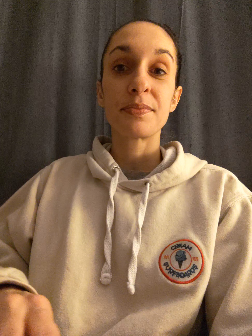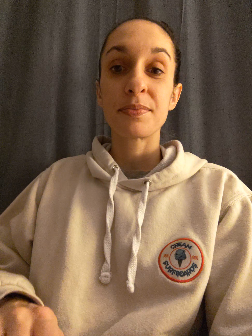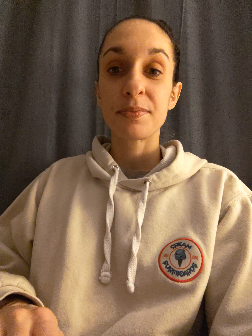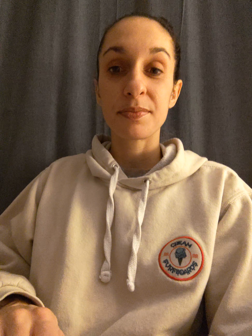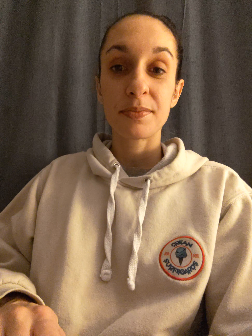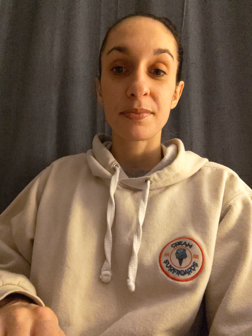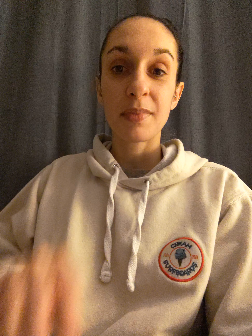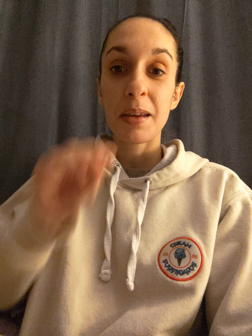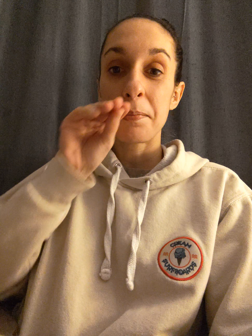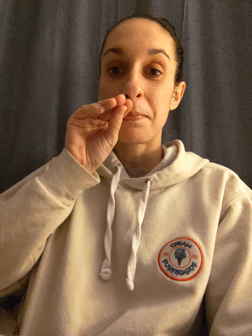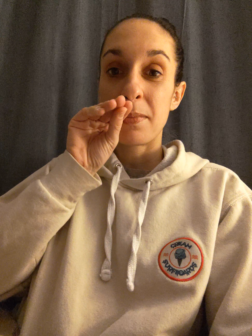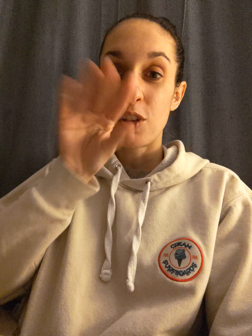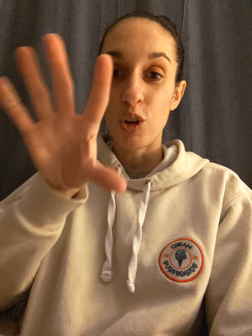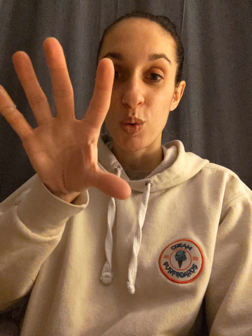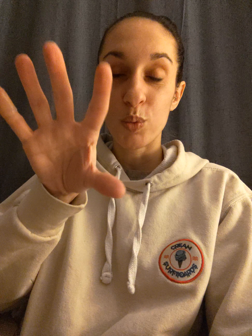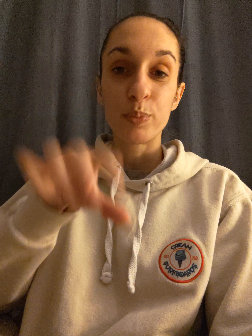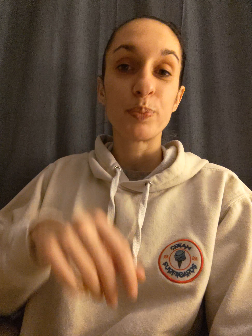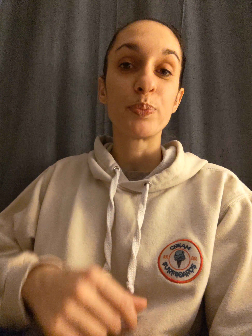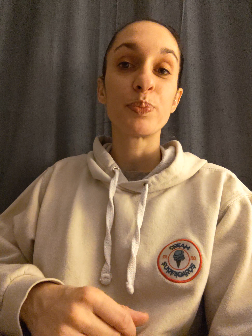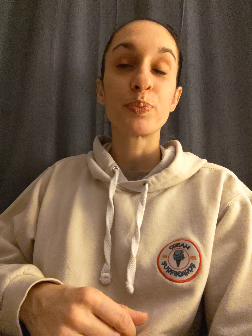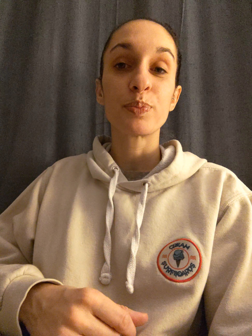blow